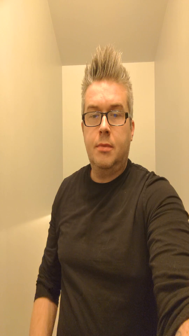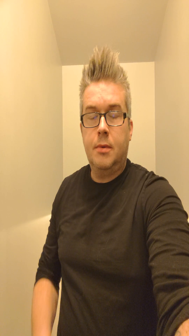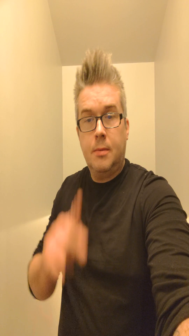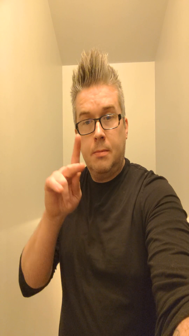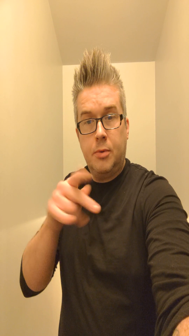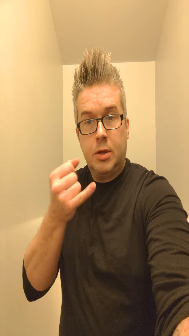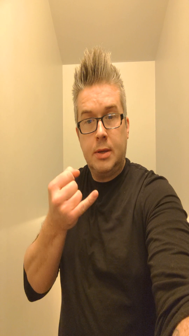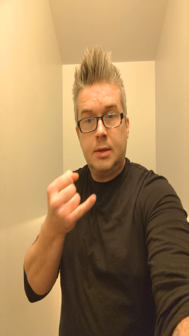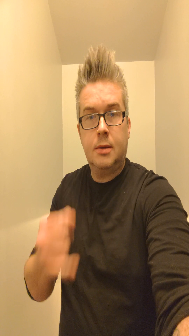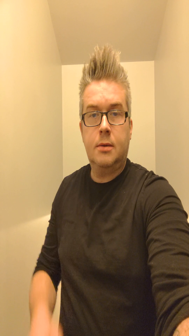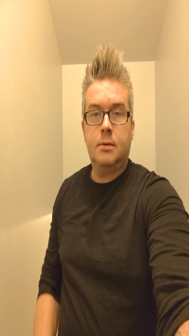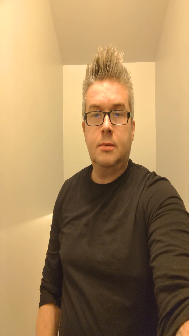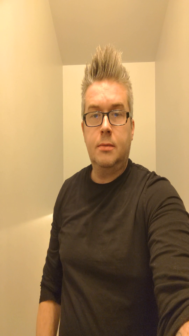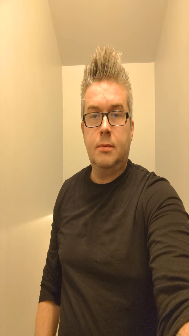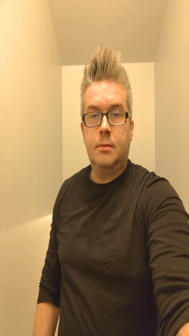pajamas